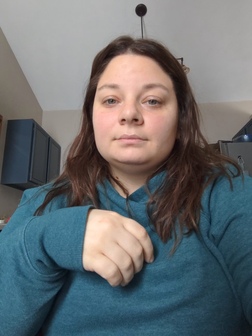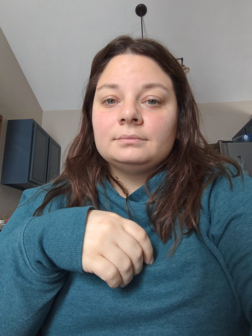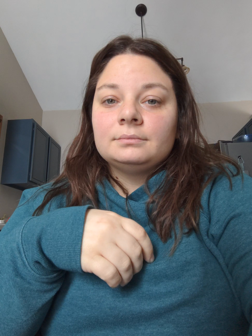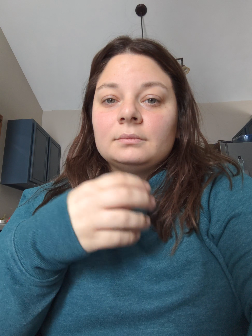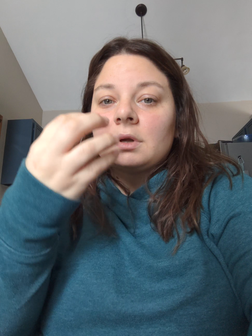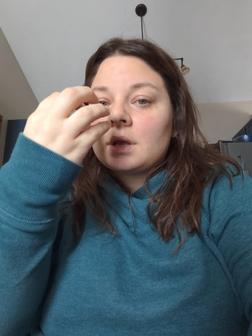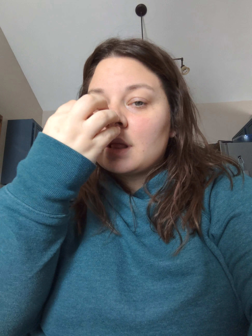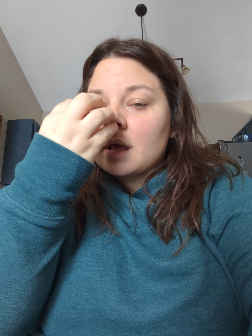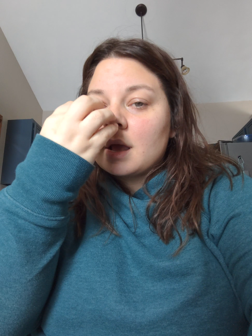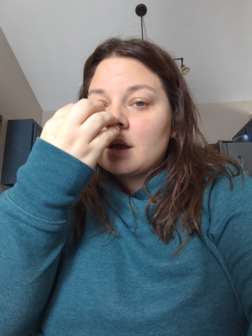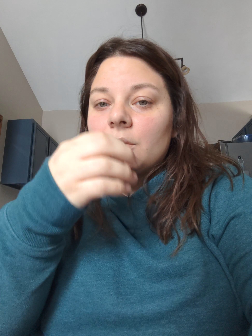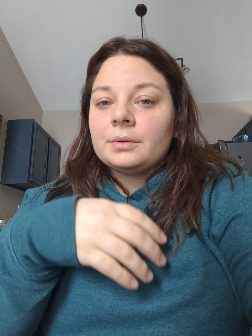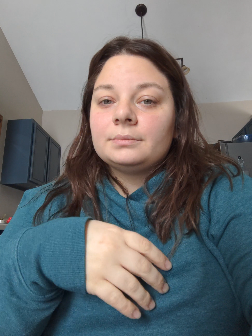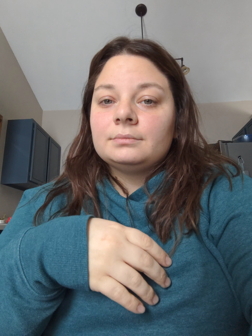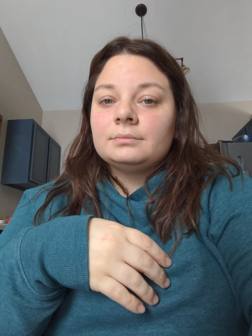clown